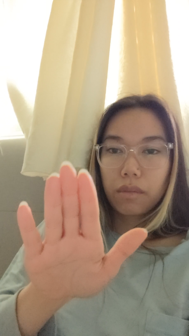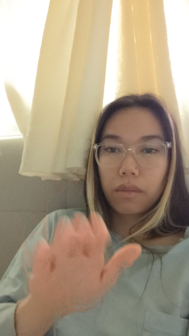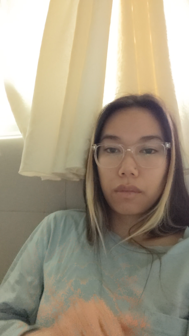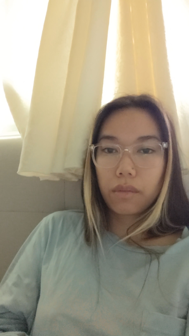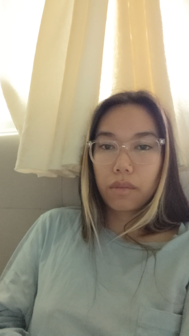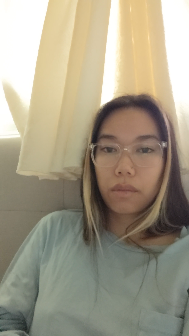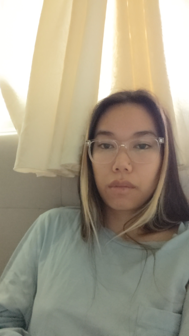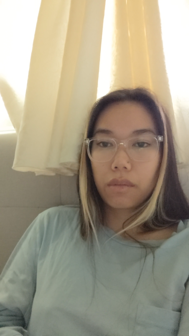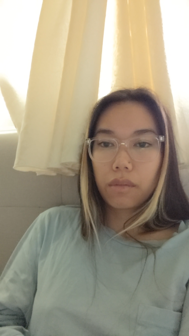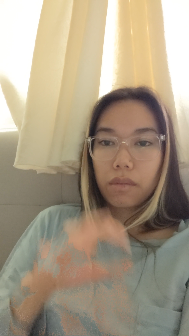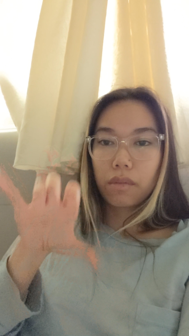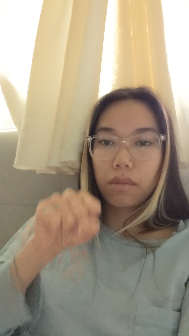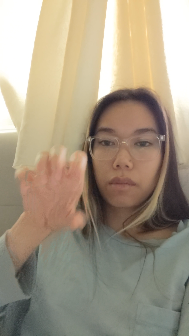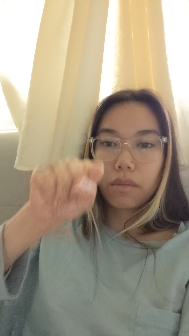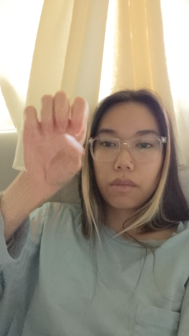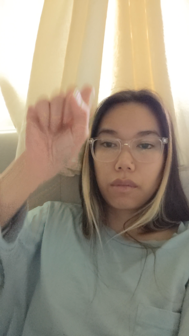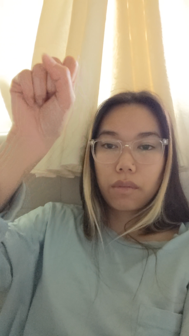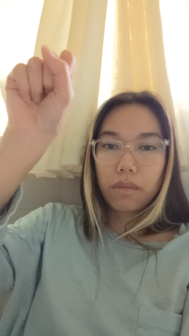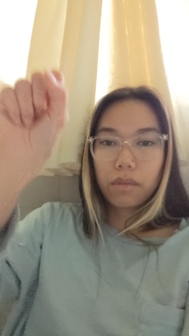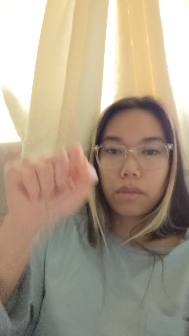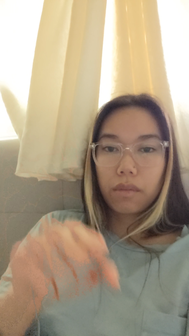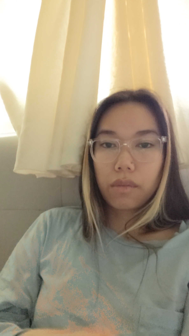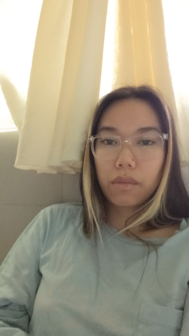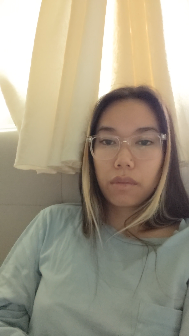climb